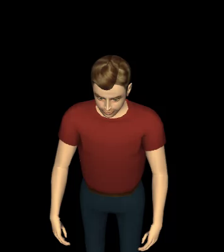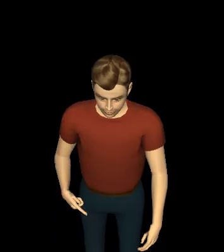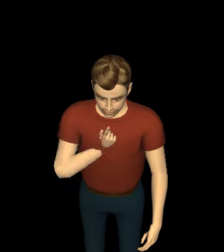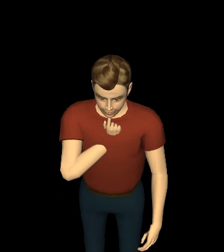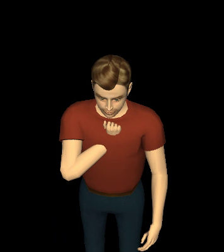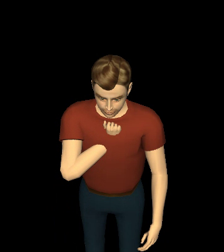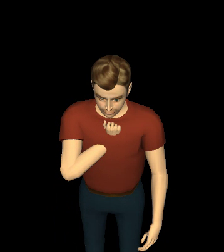يونيو